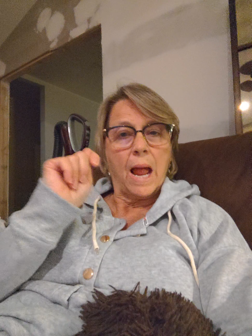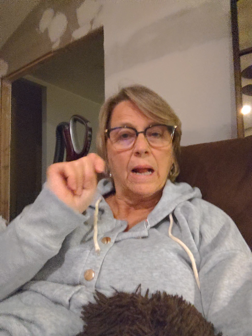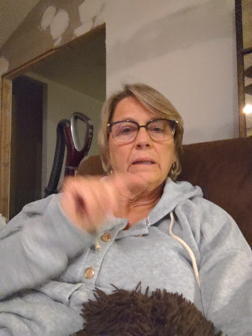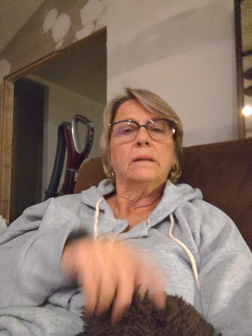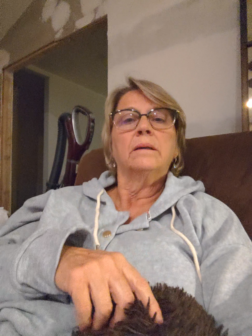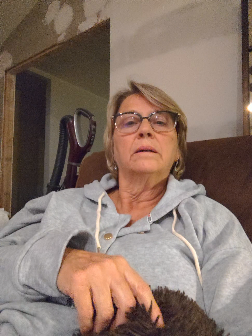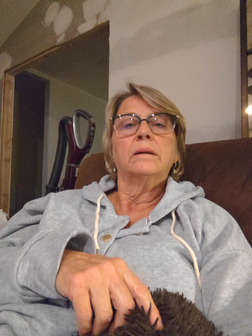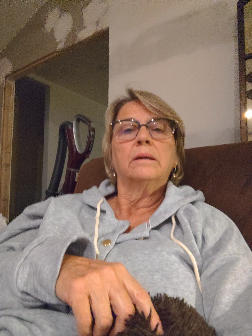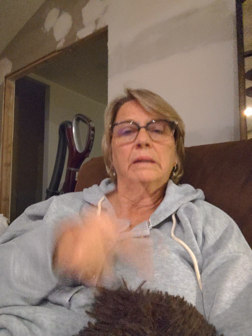potty